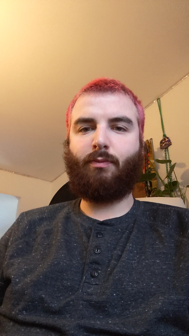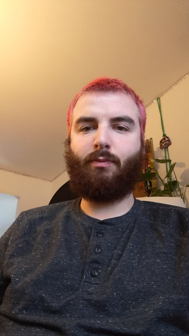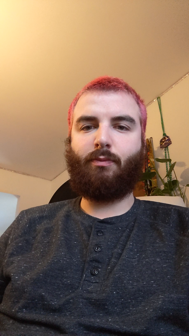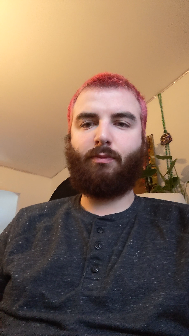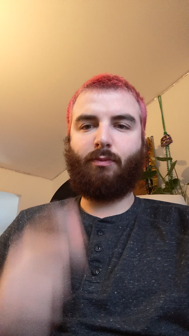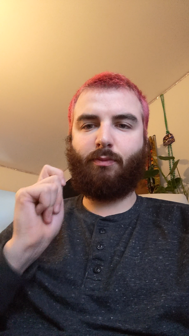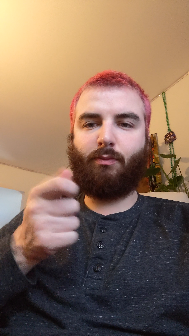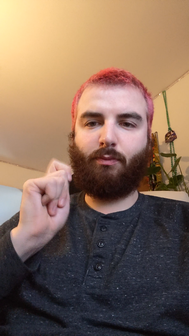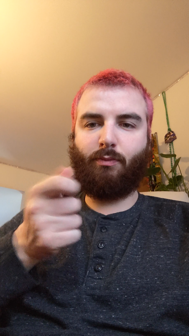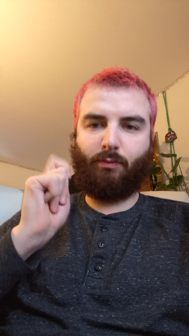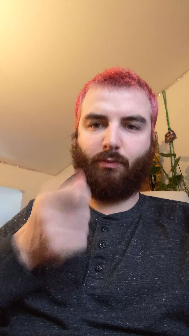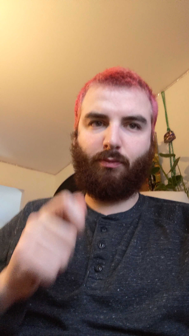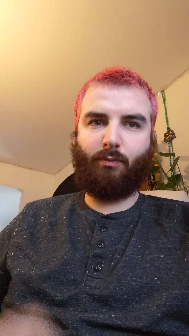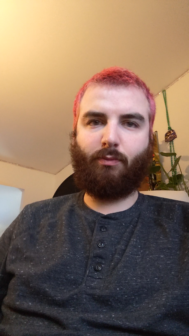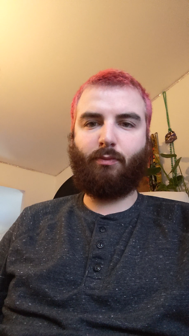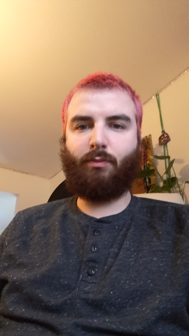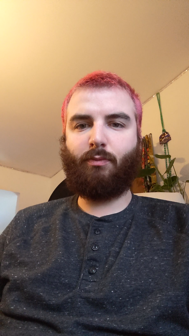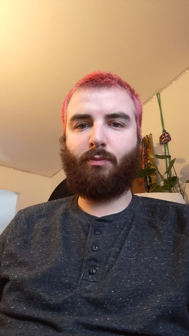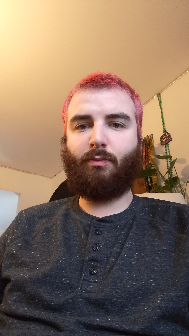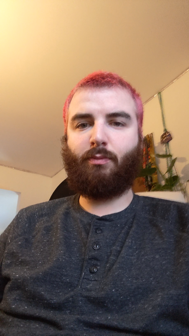hammer